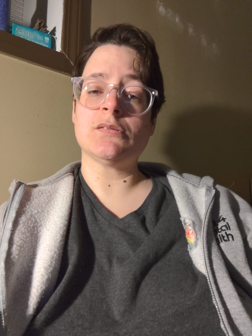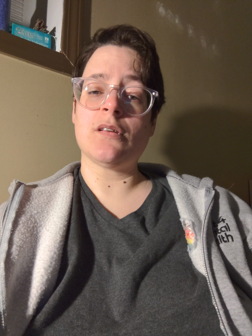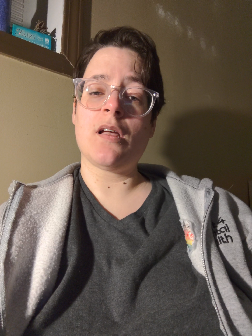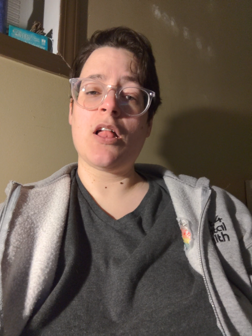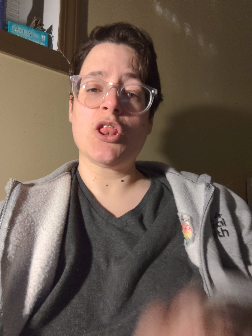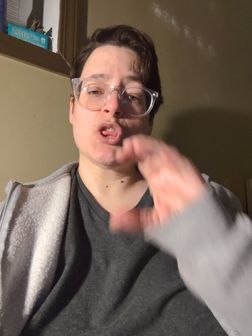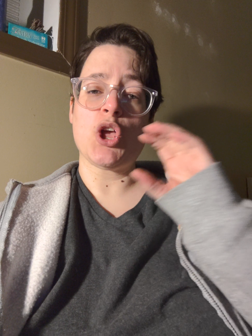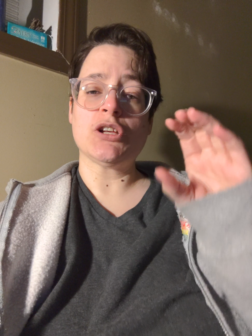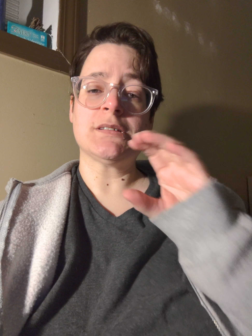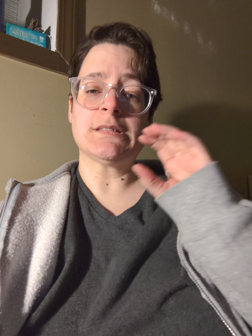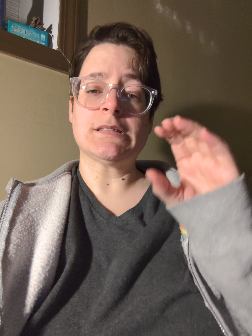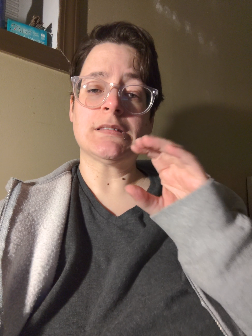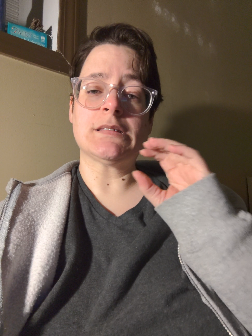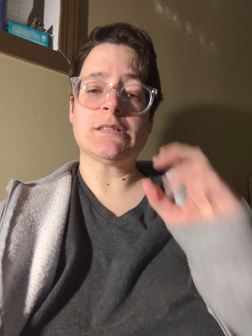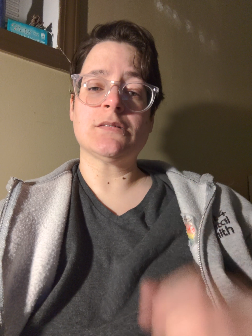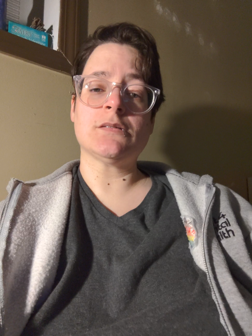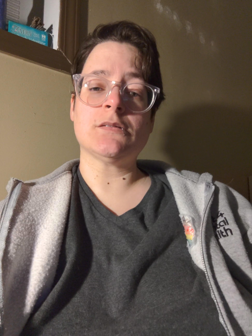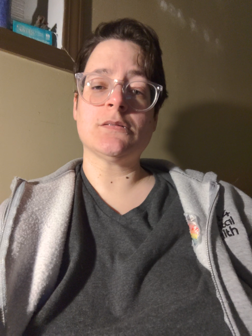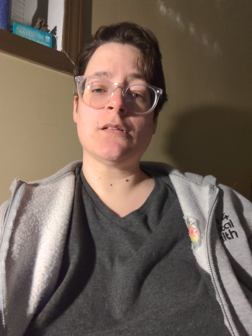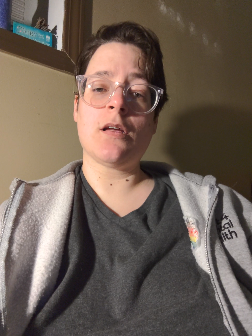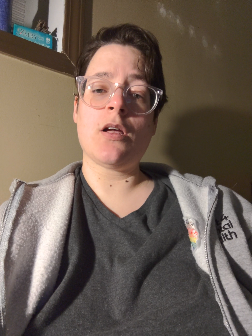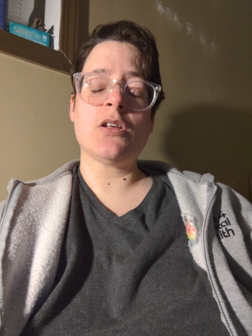chocolate